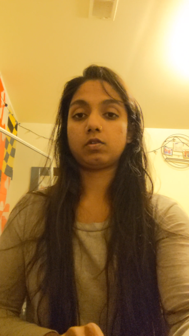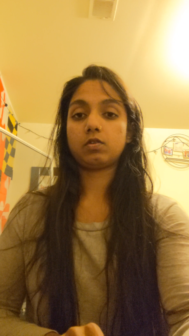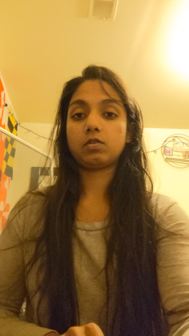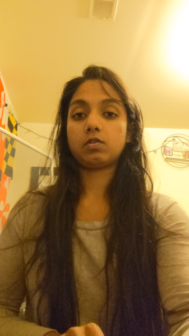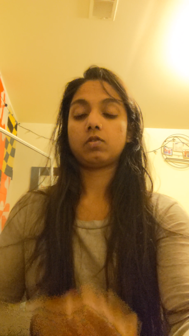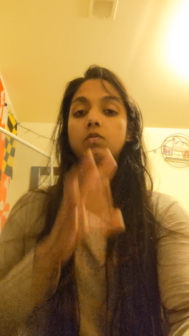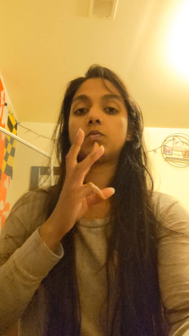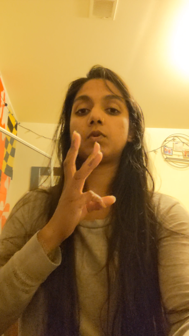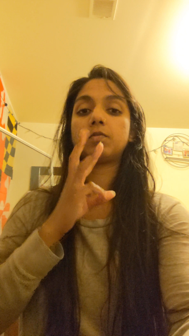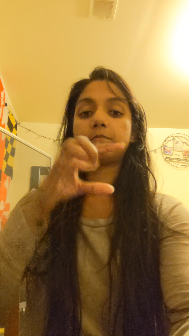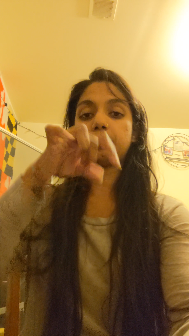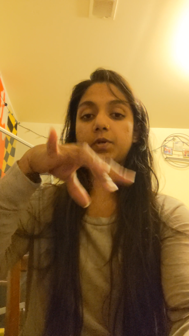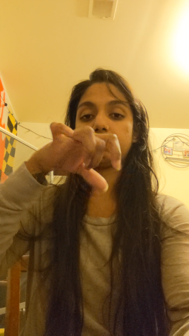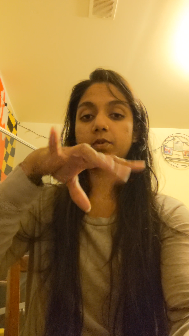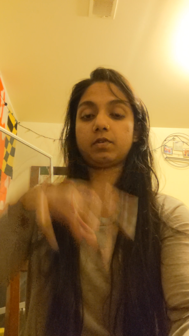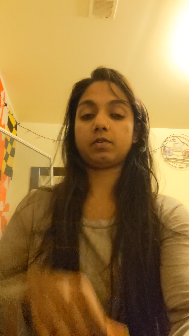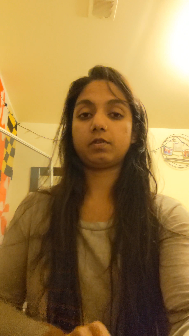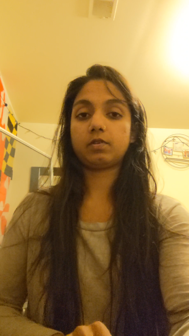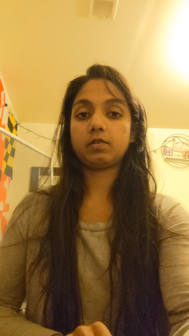melon